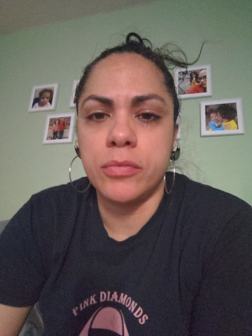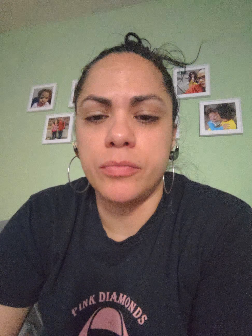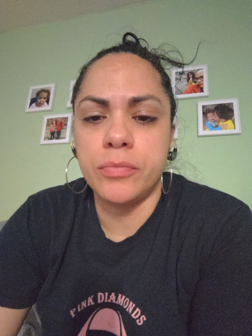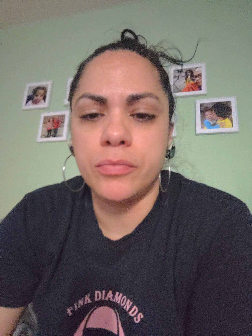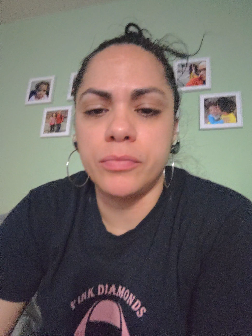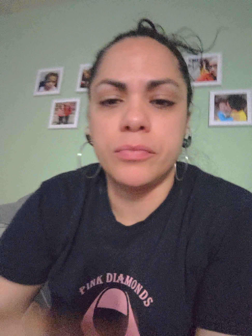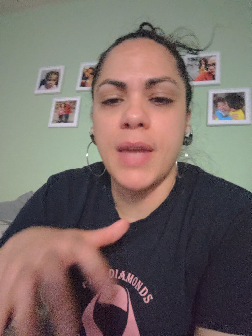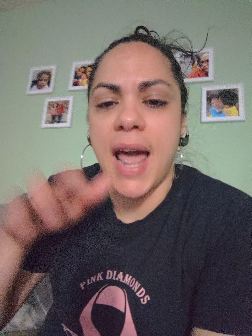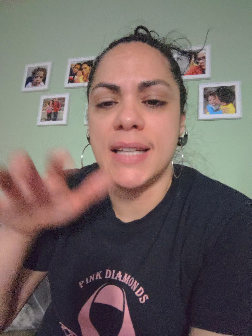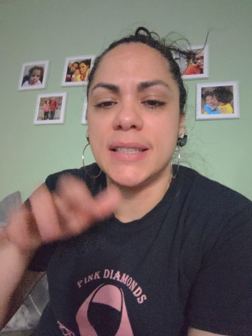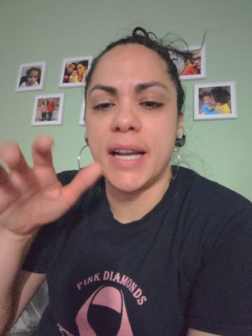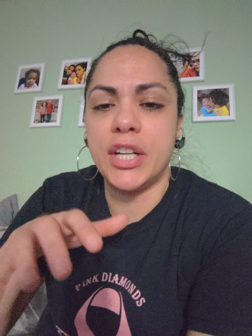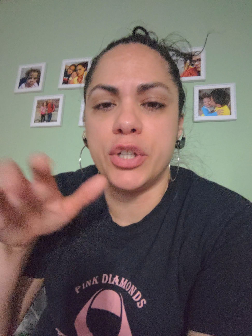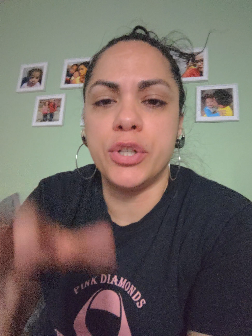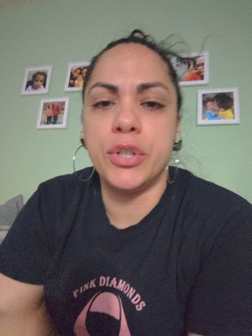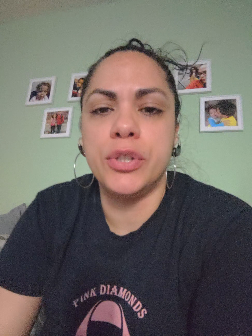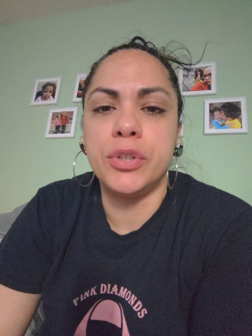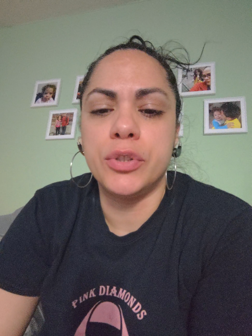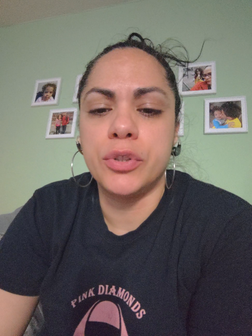alligator